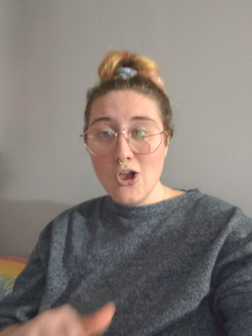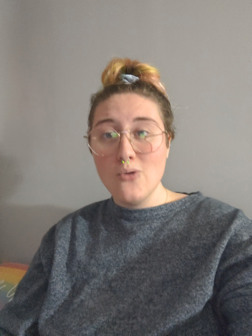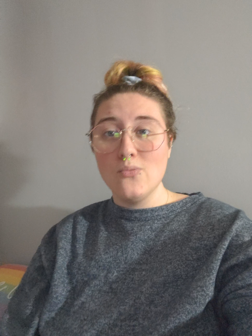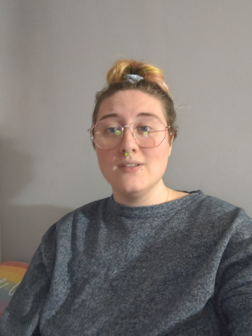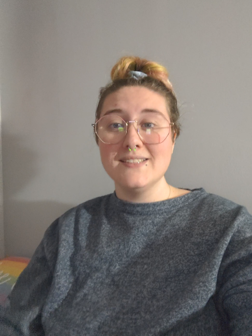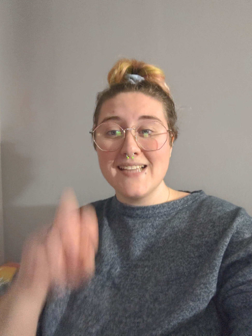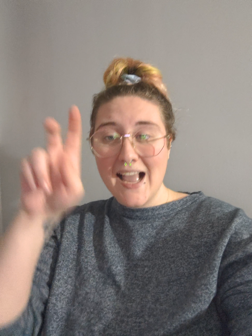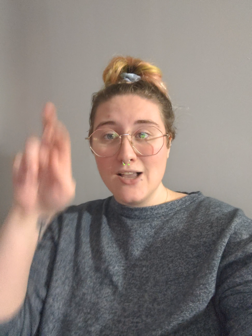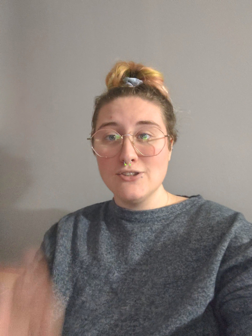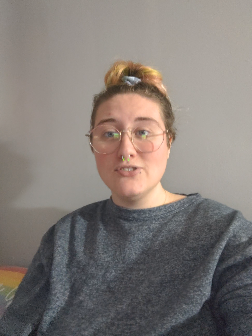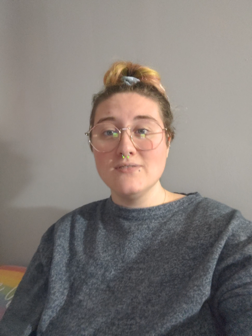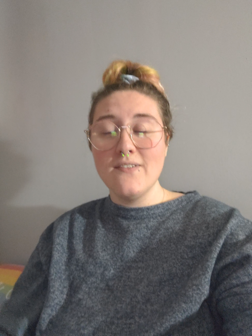stairs